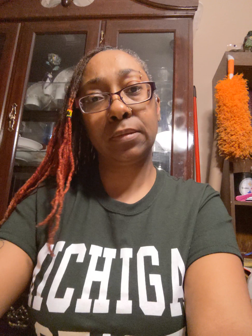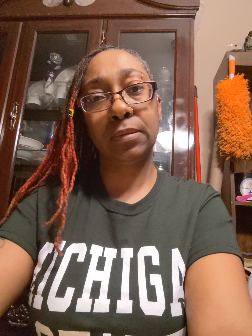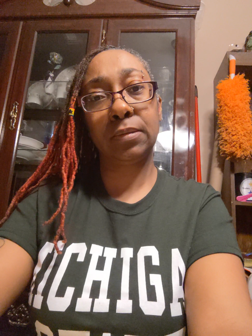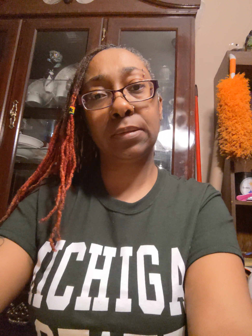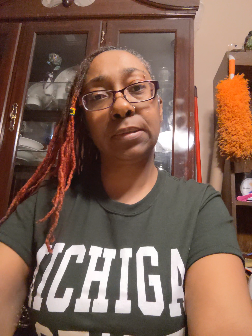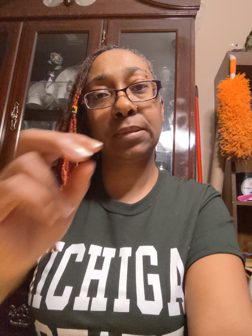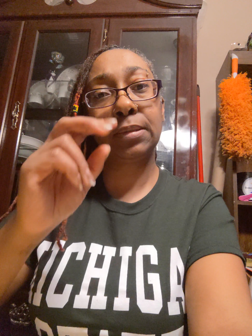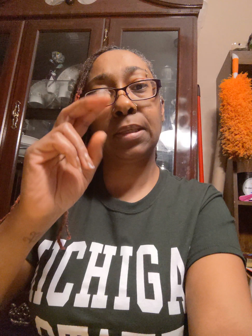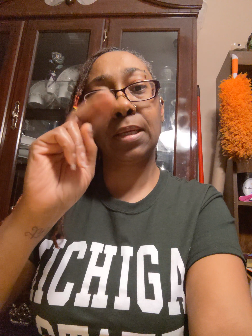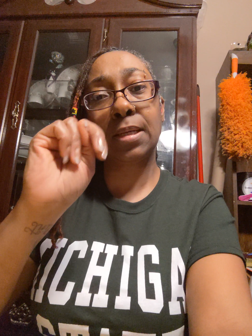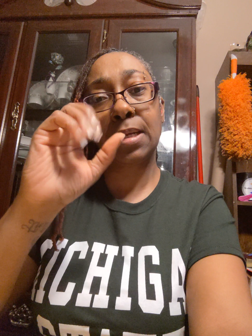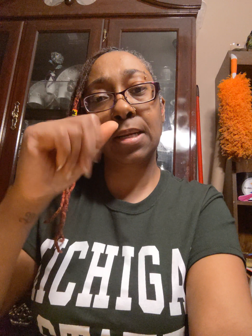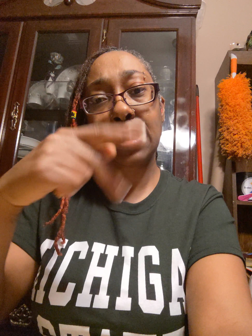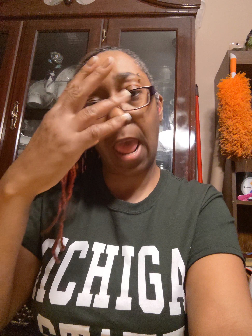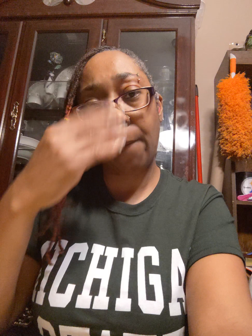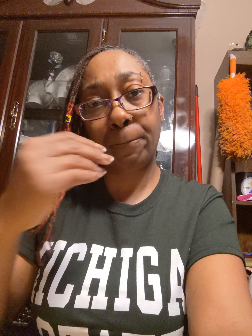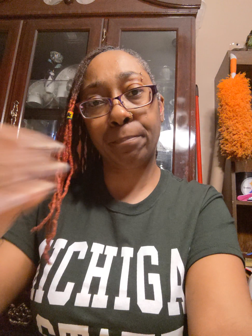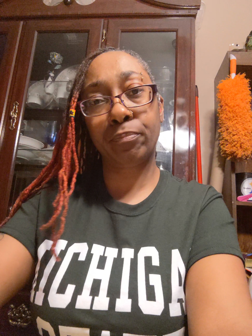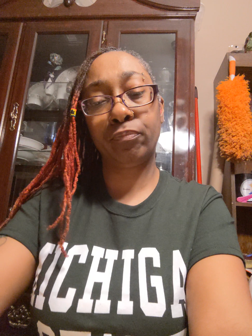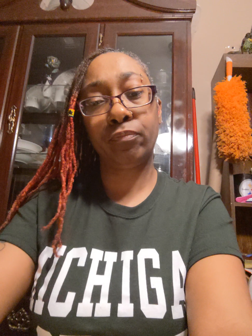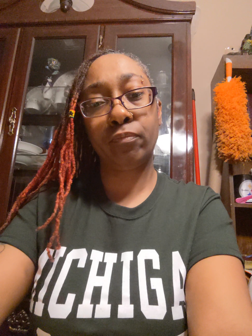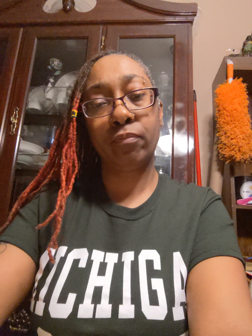nap